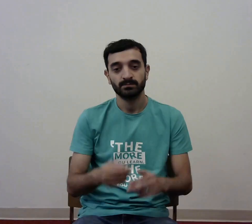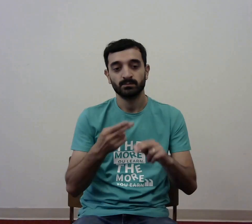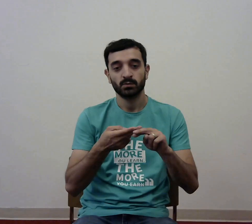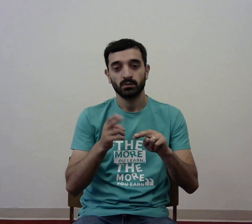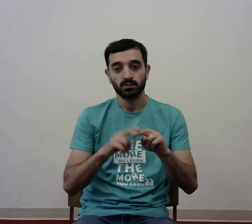bu